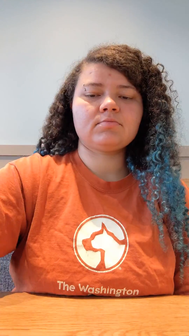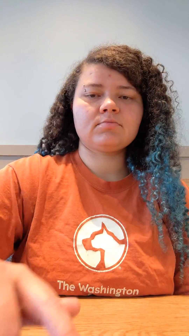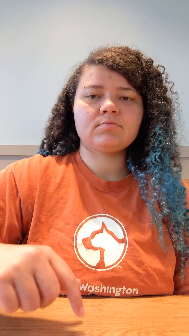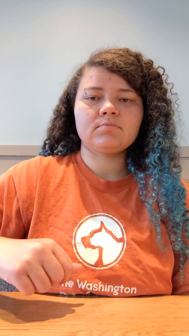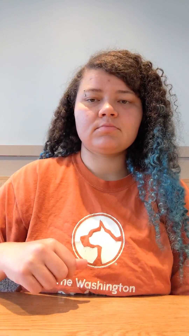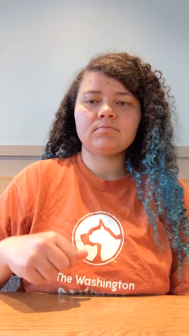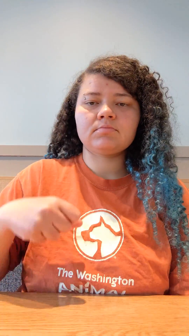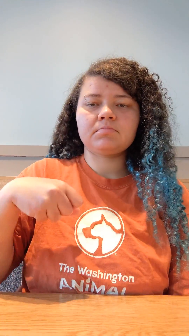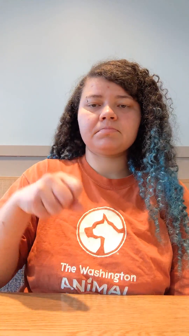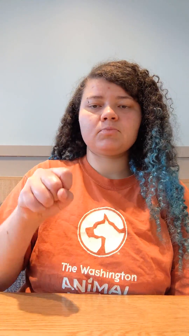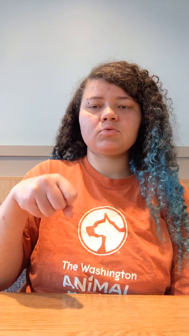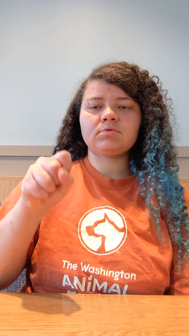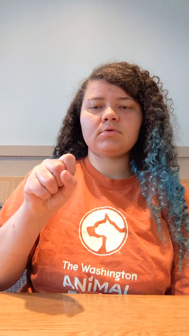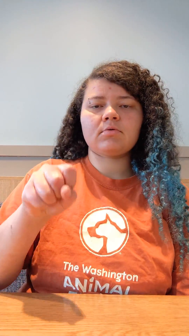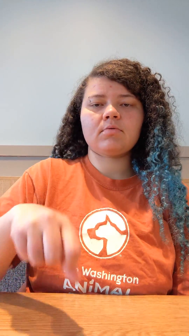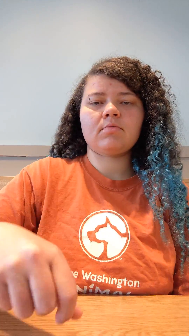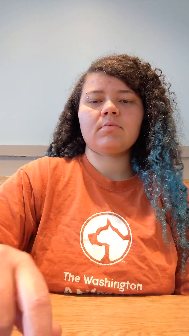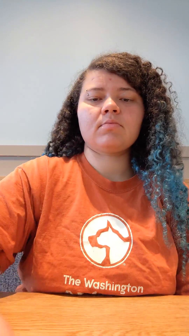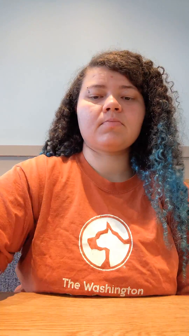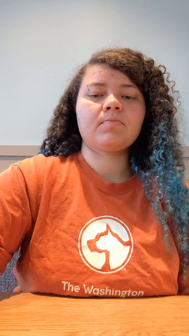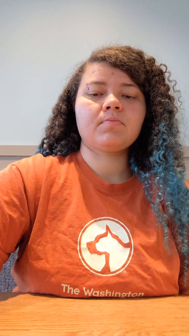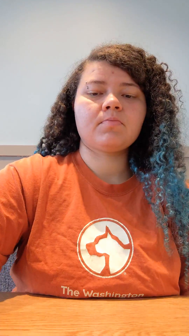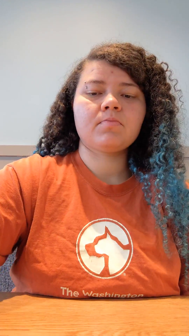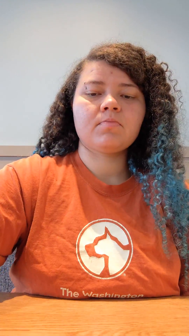motorcycle